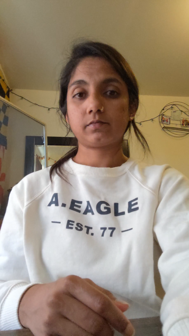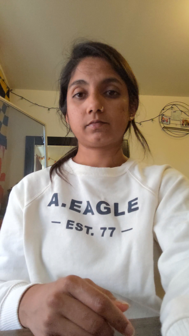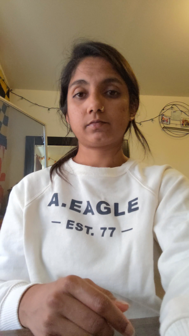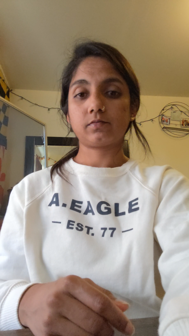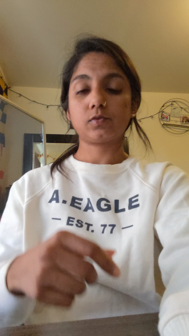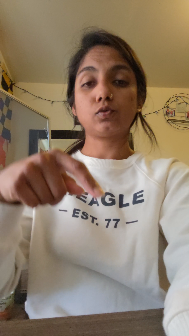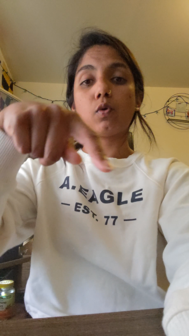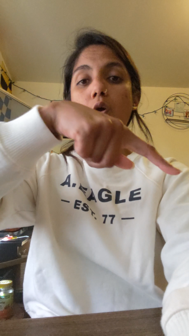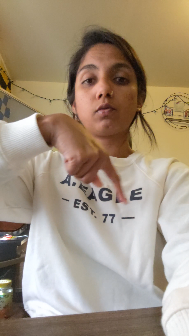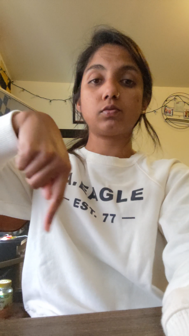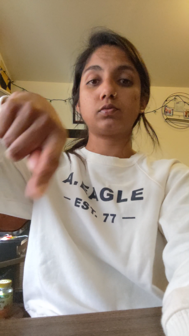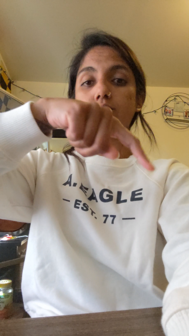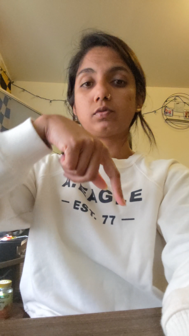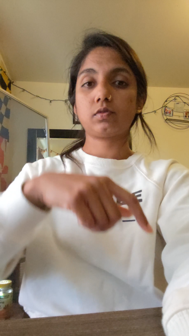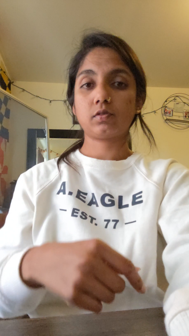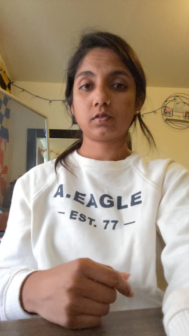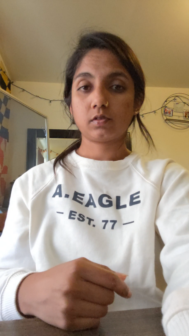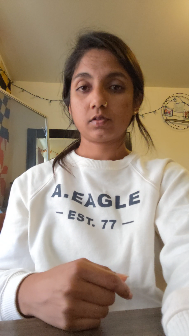around